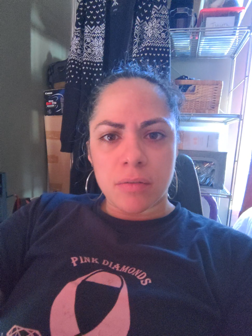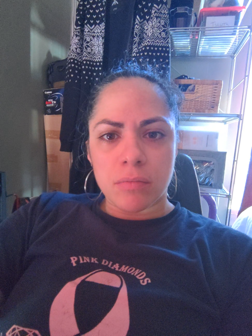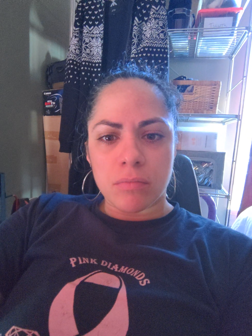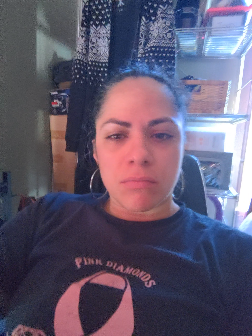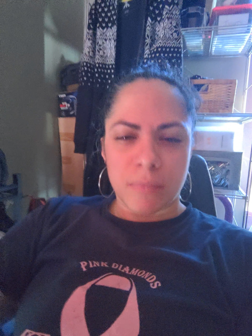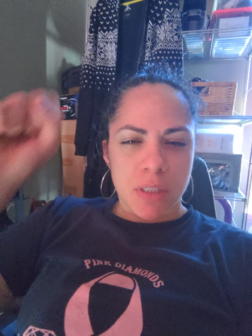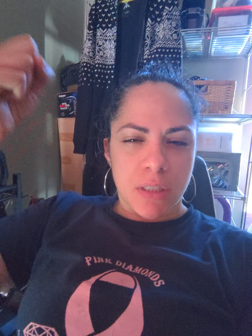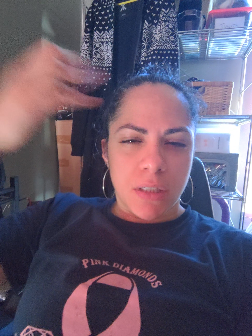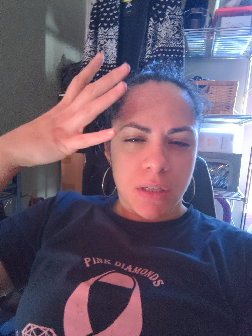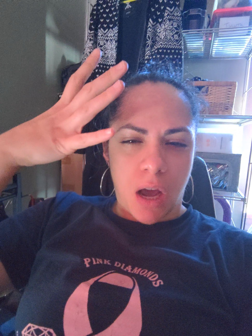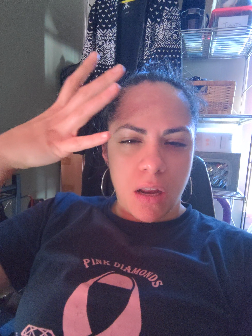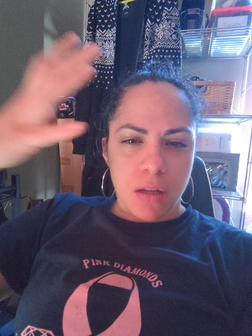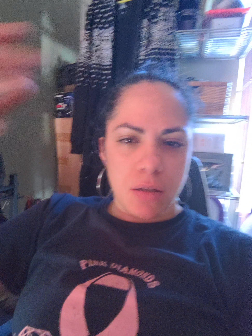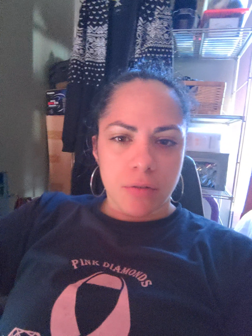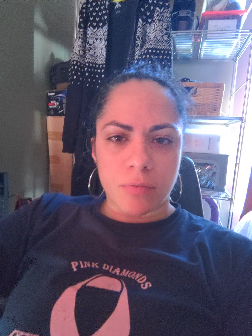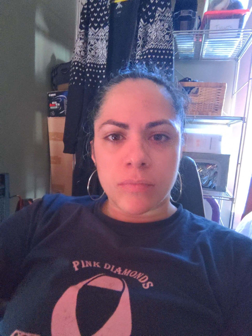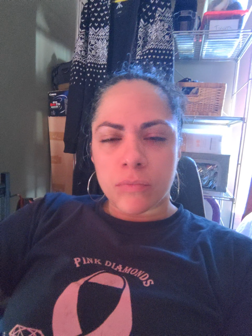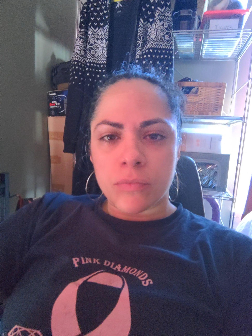sun